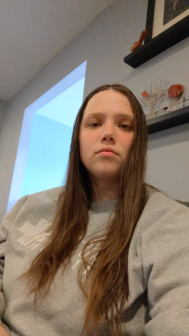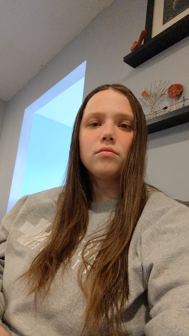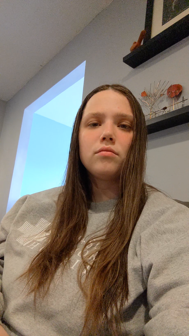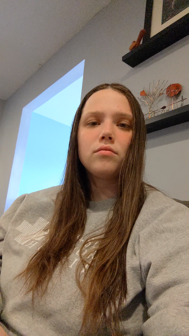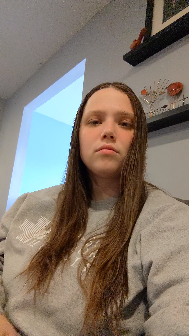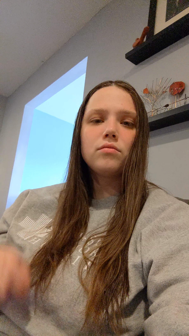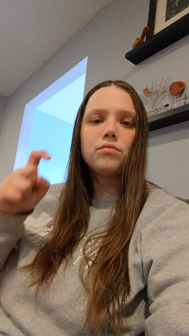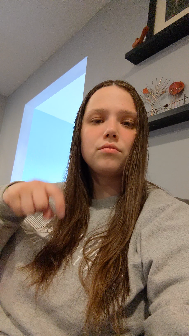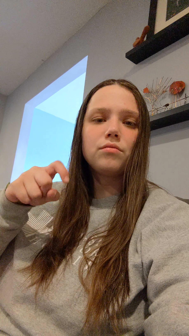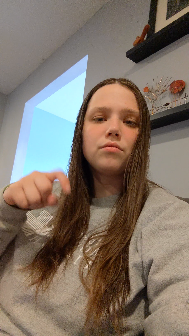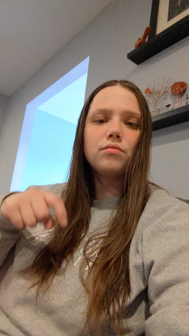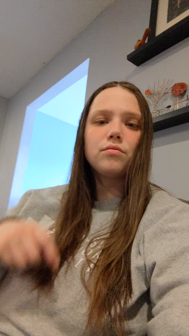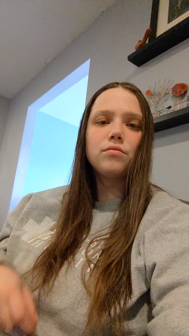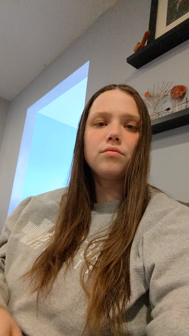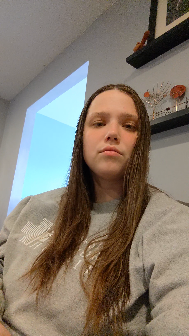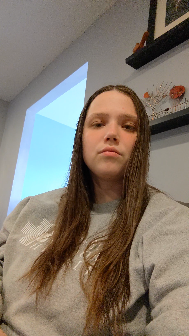should